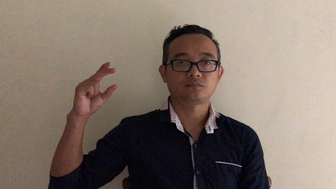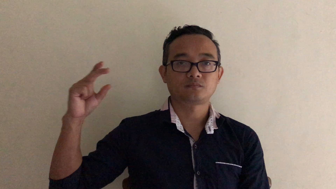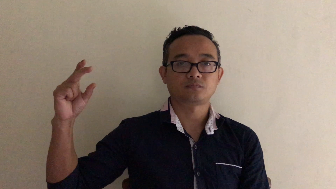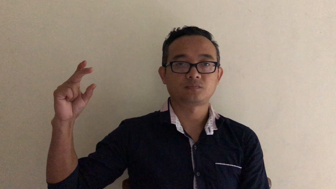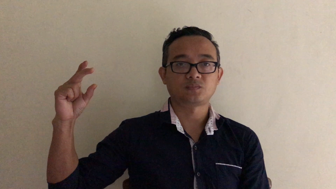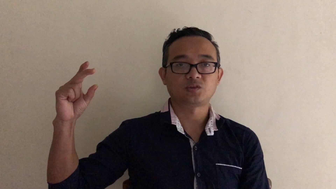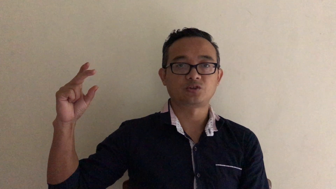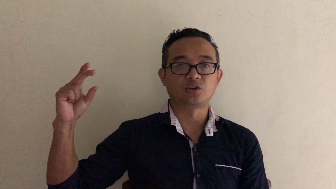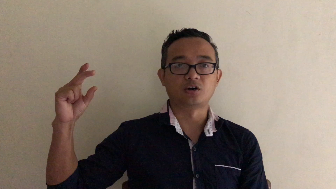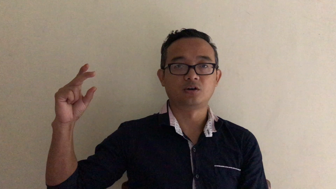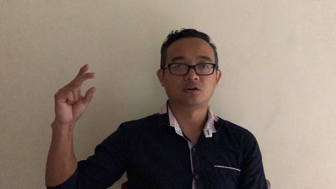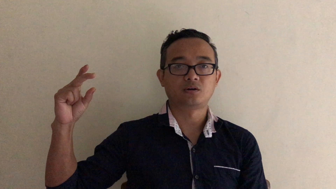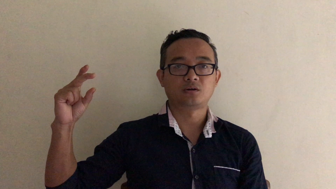द